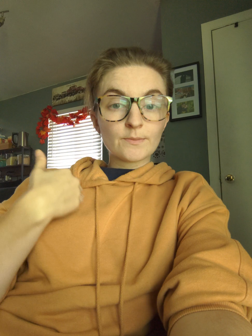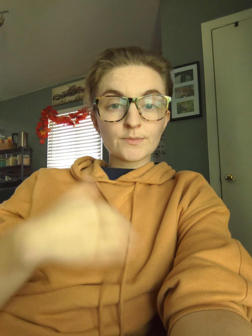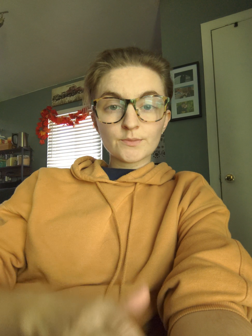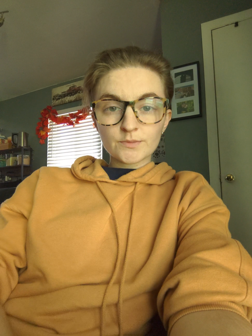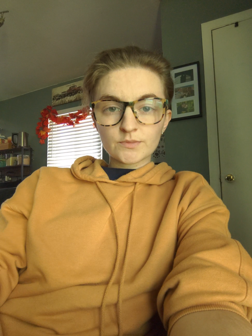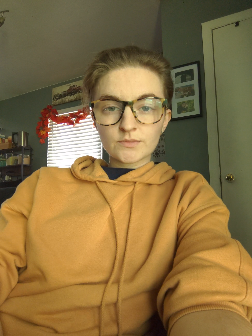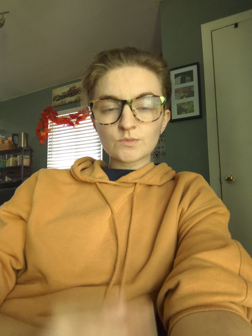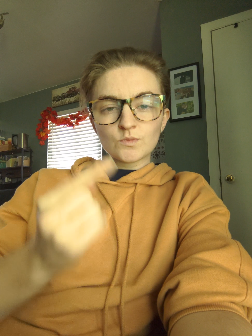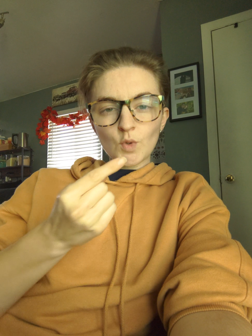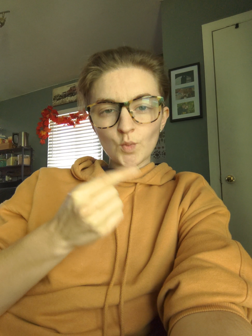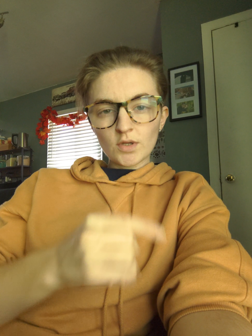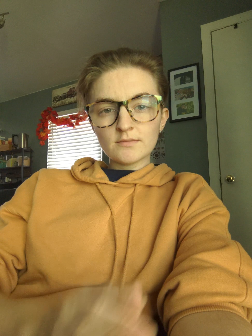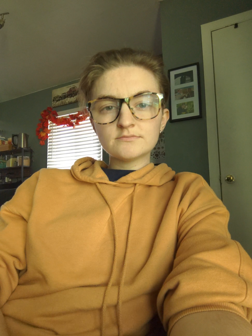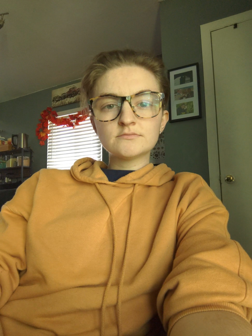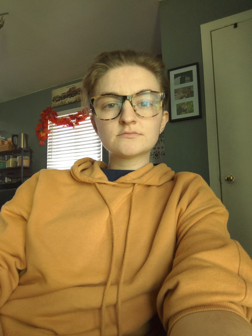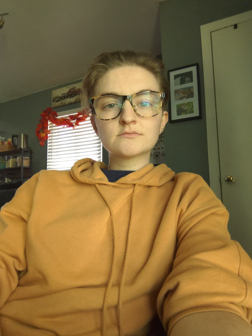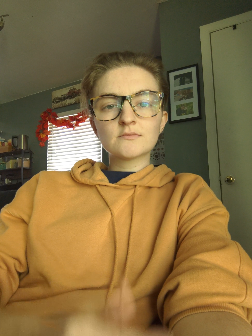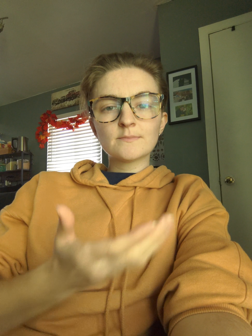hurt